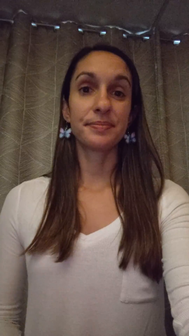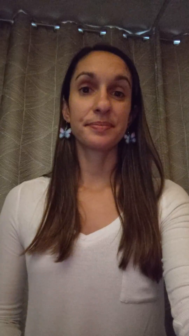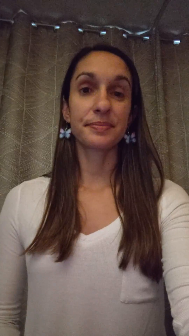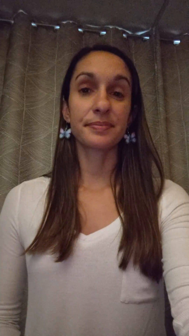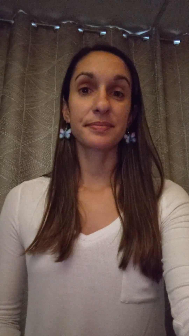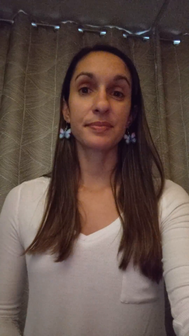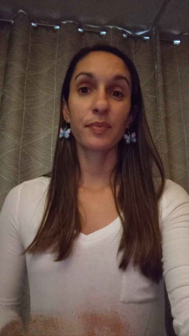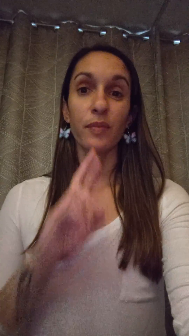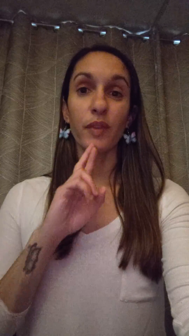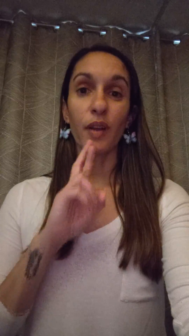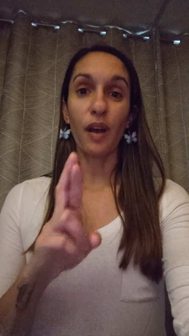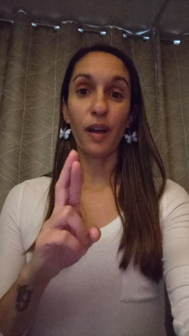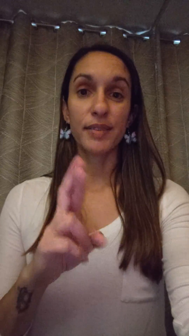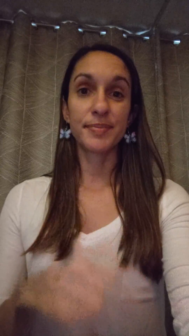are